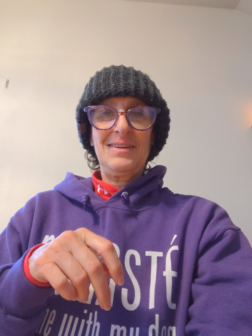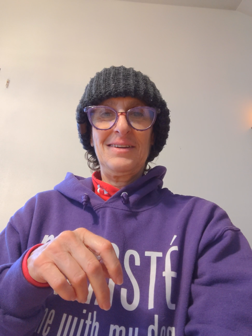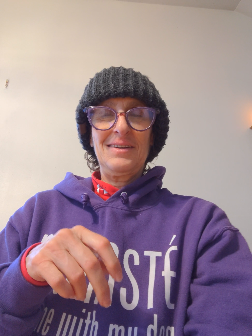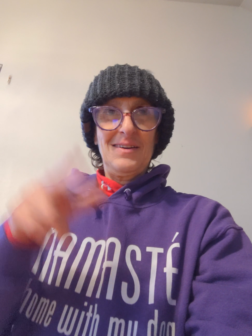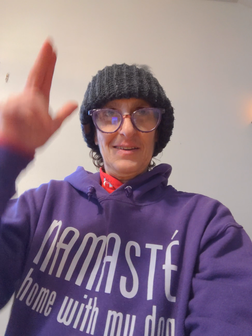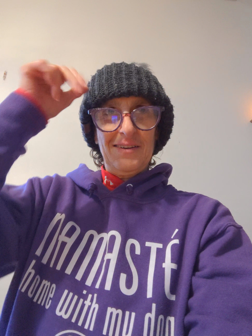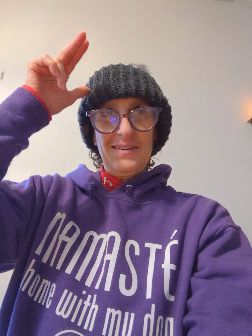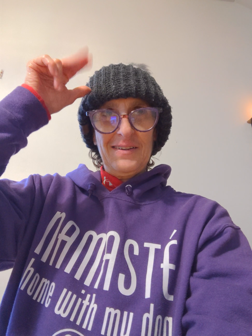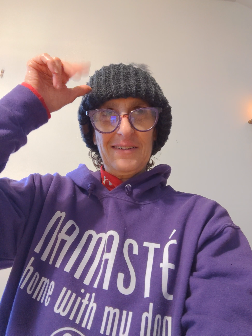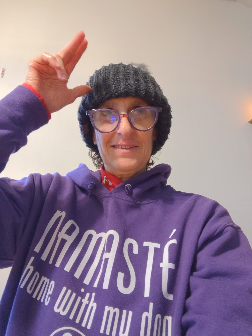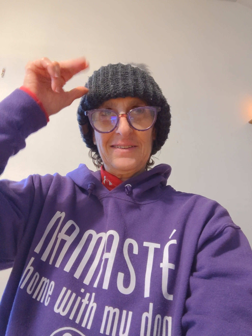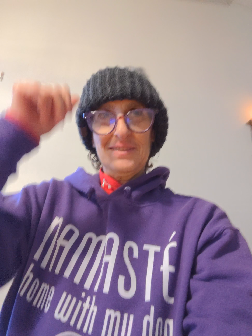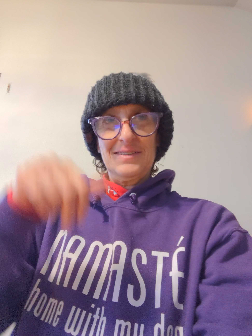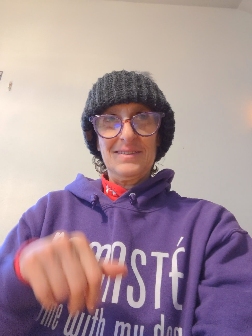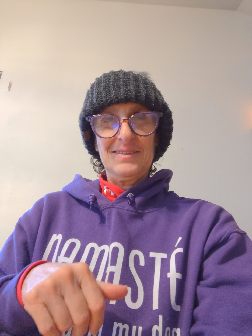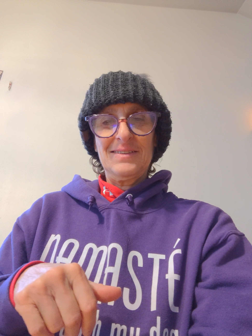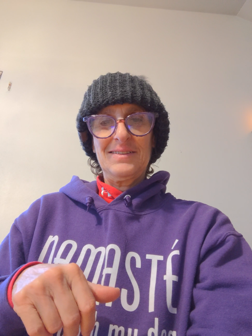horse